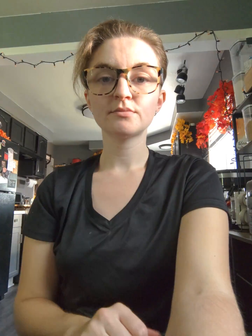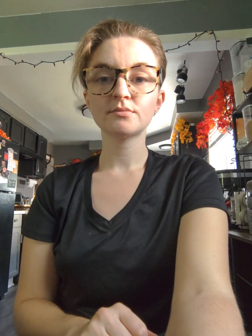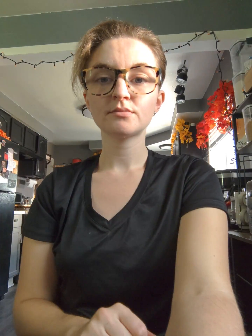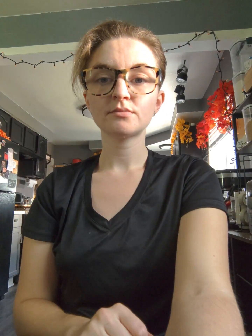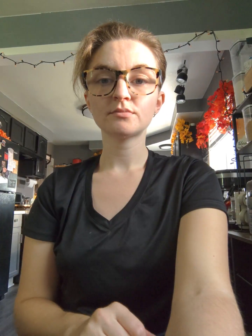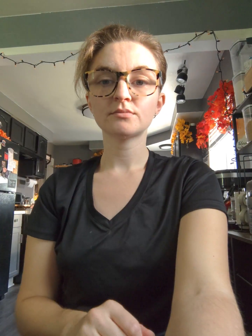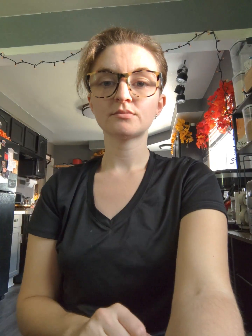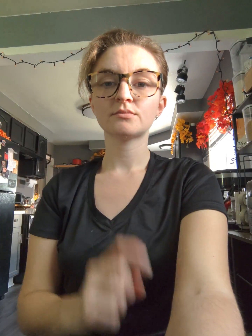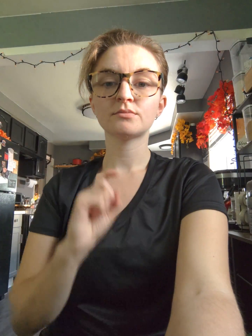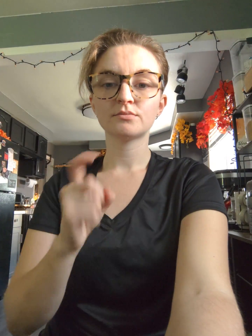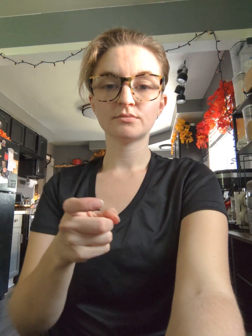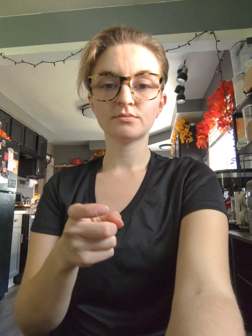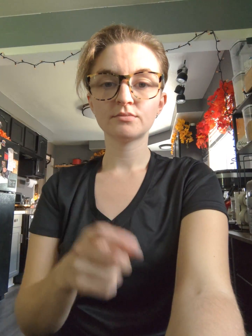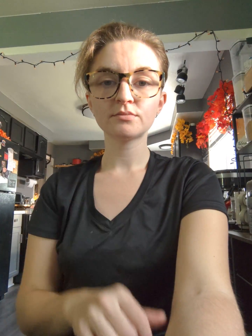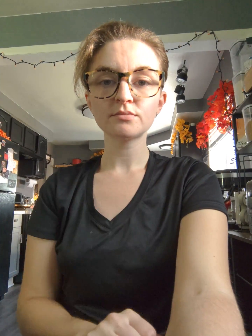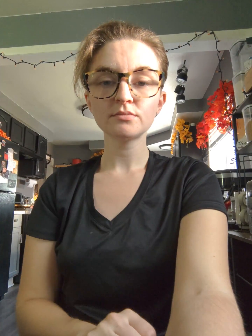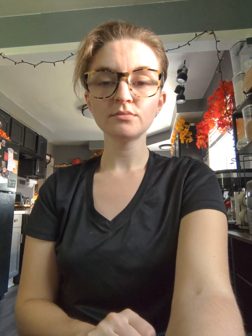present